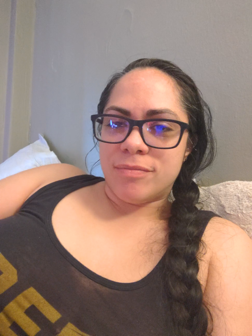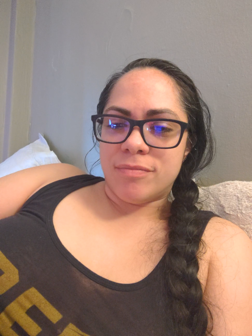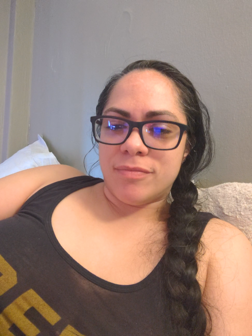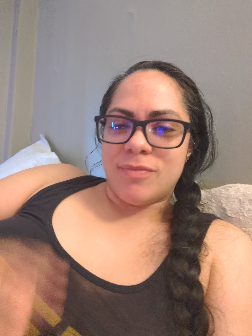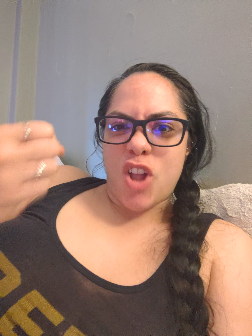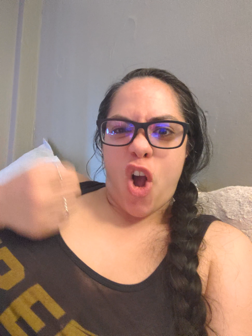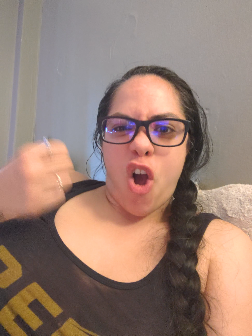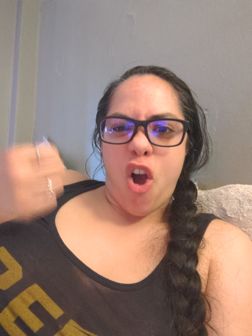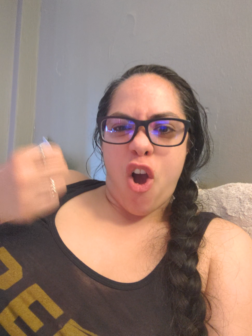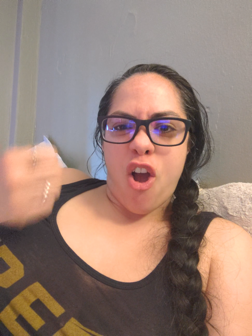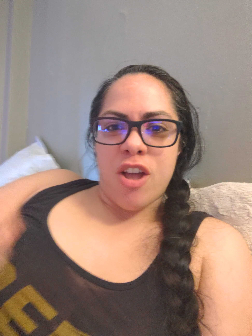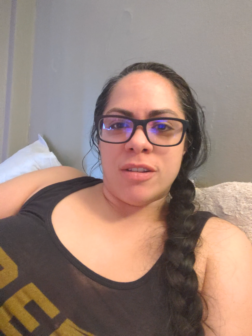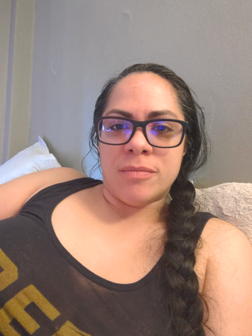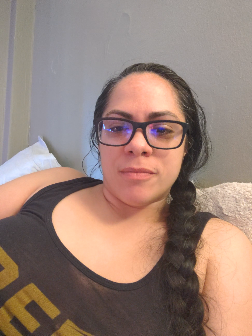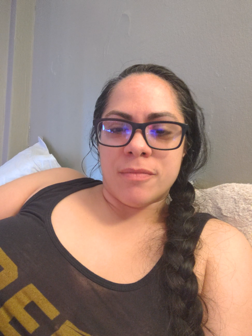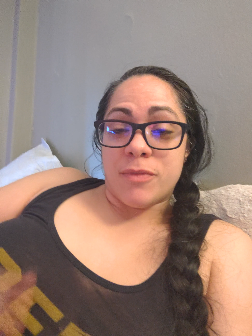car